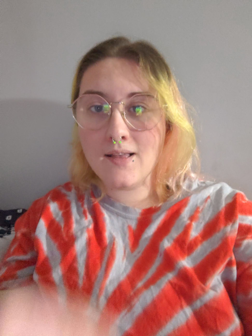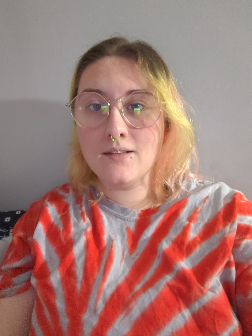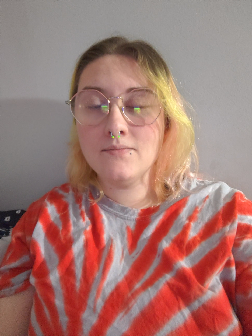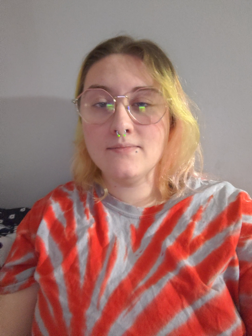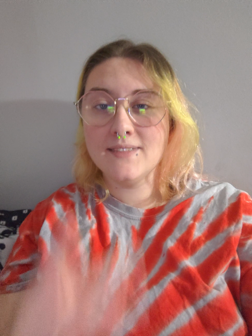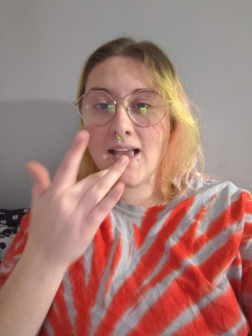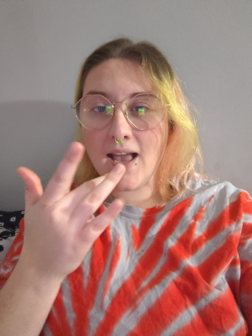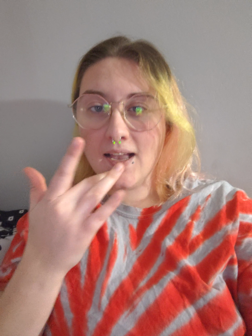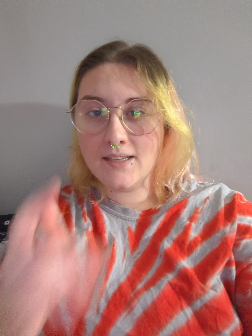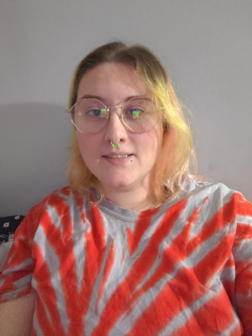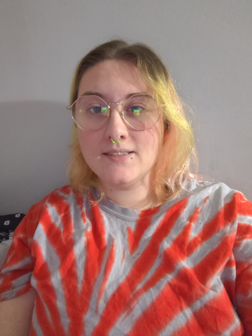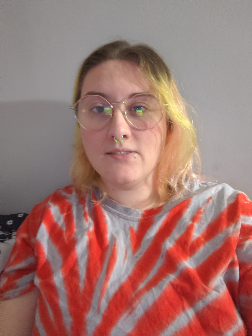taste